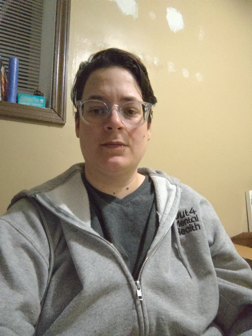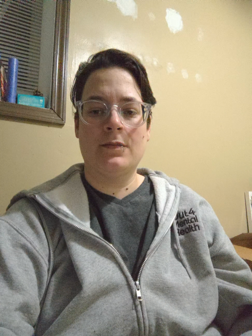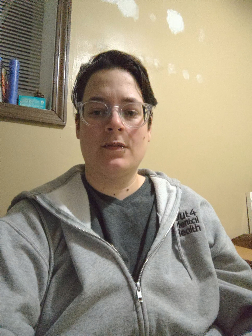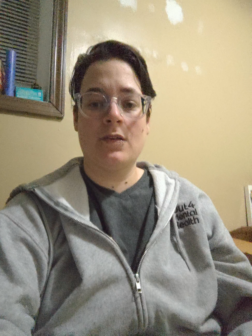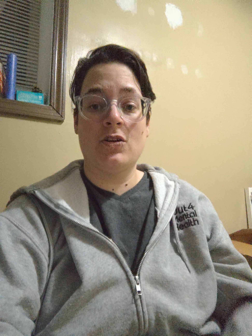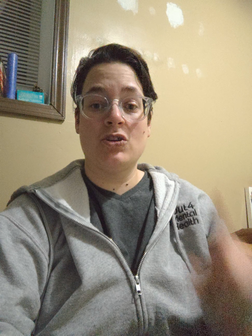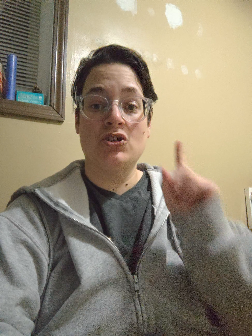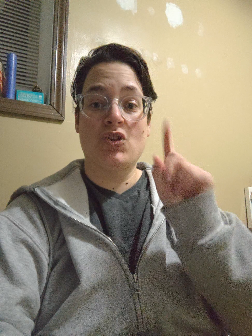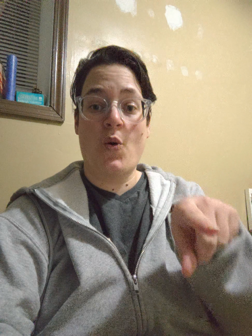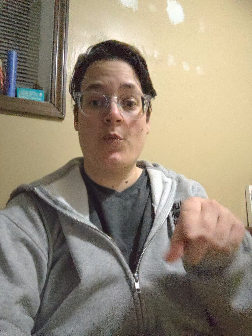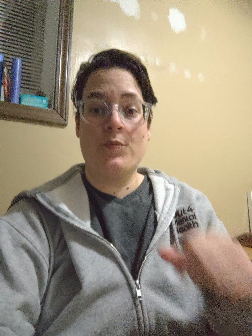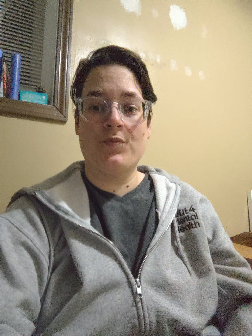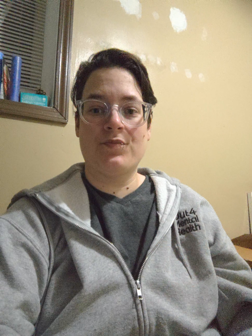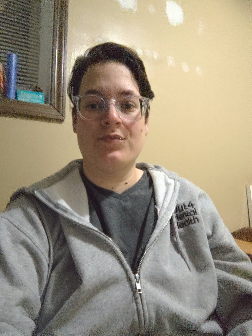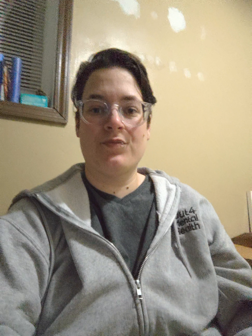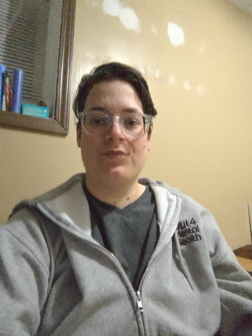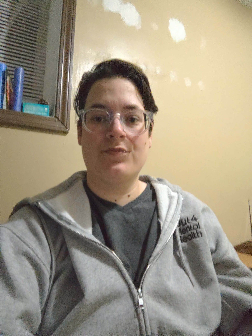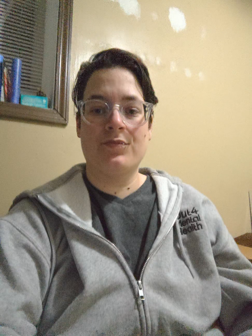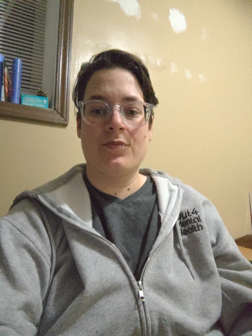go